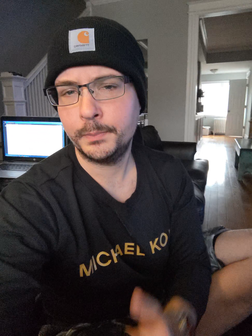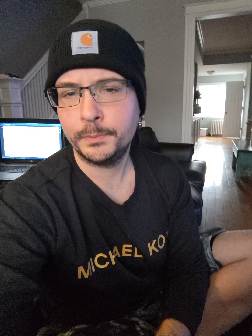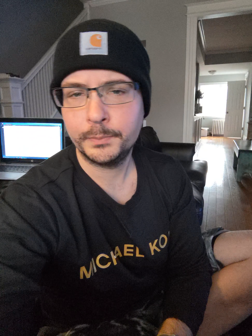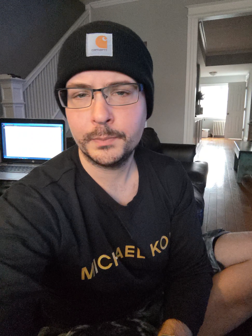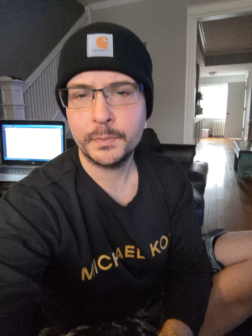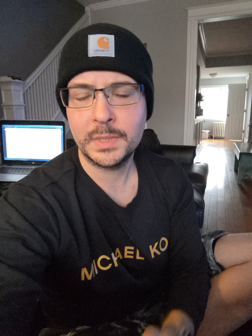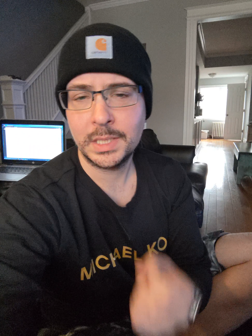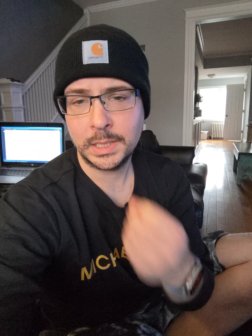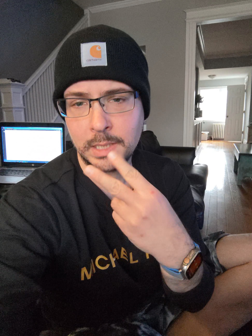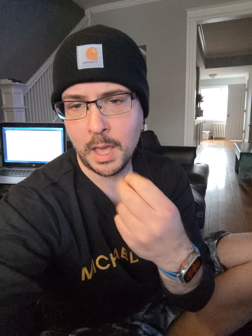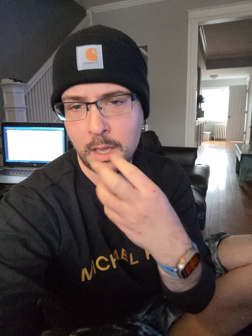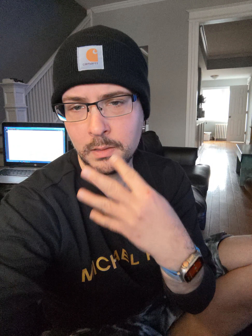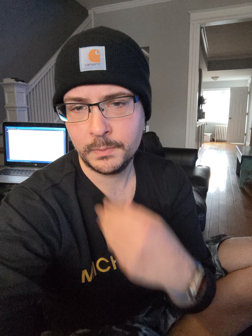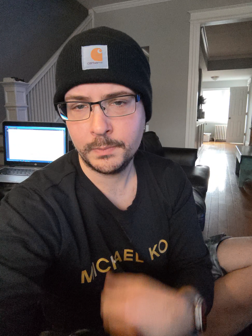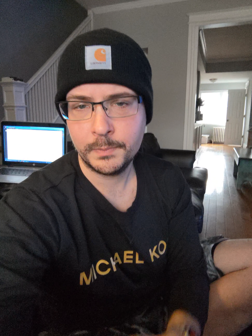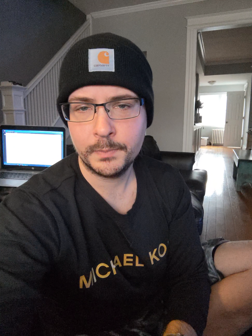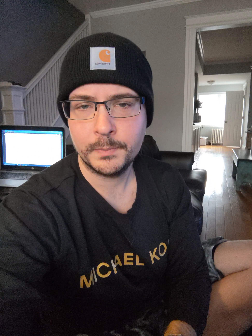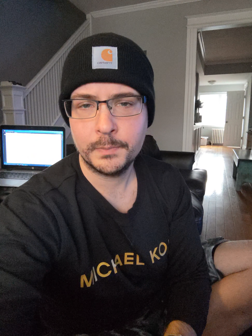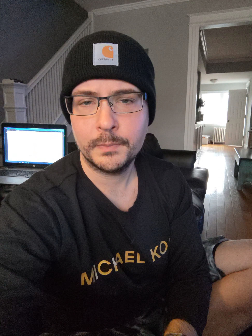snack